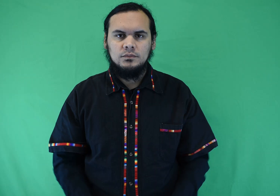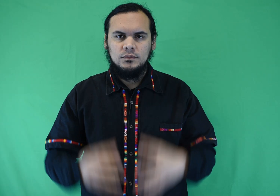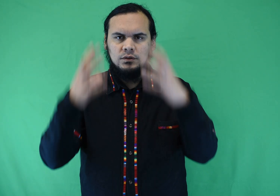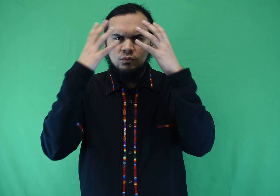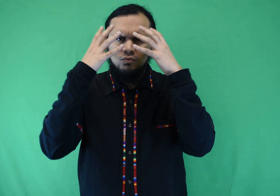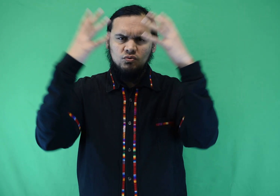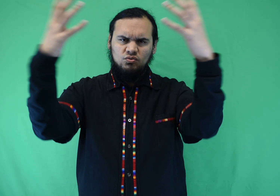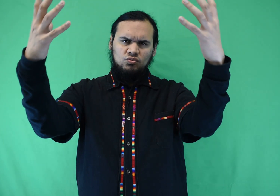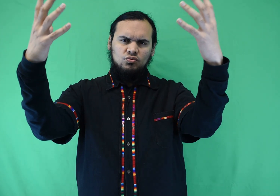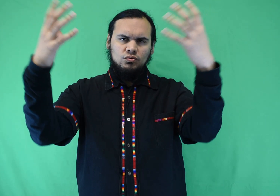rostro hinchado